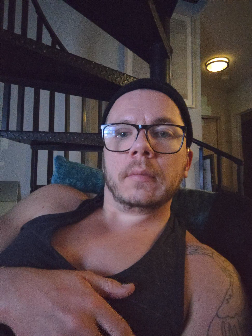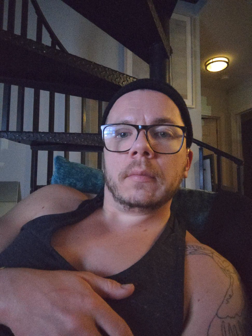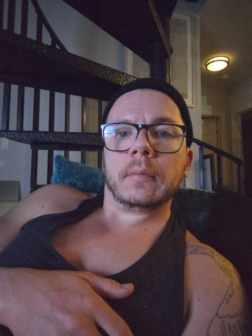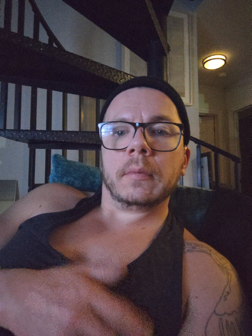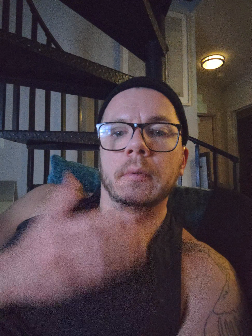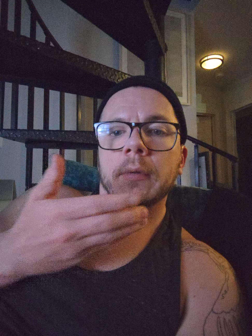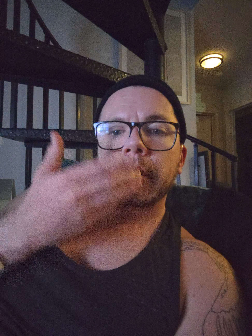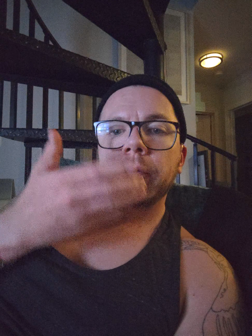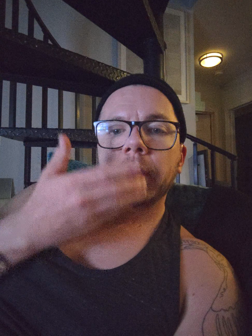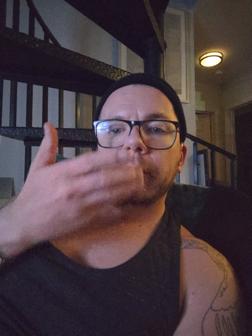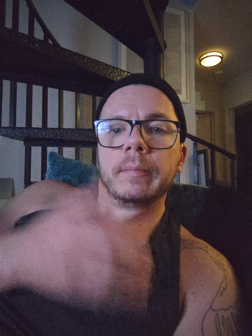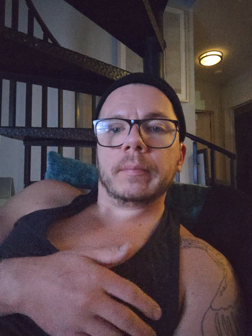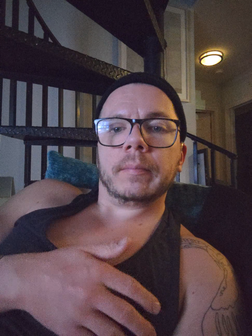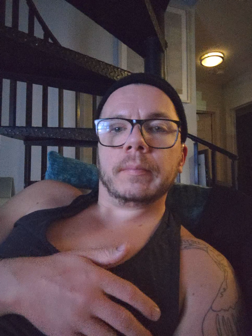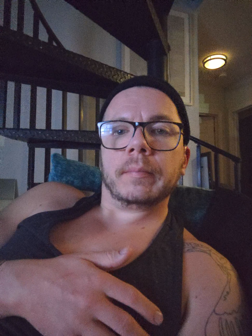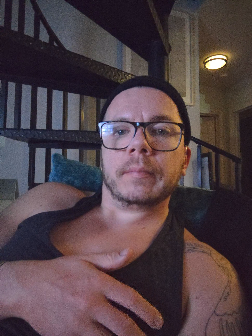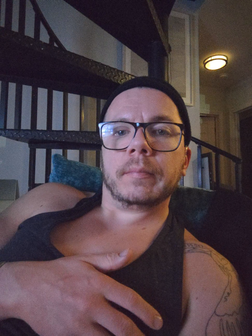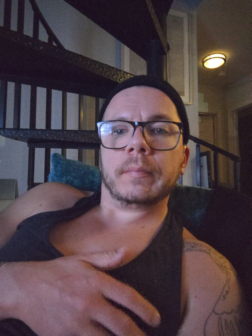cereal